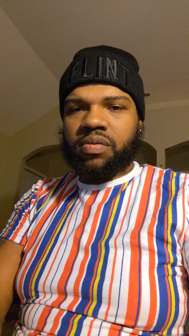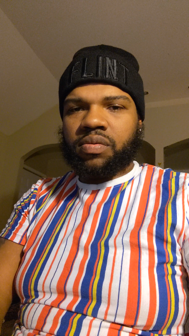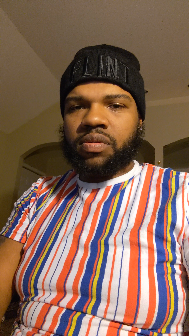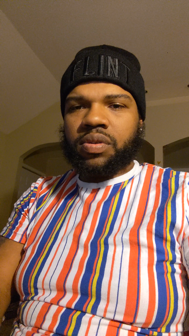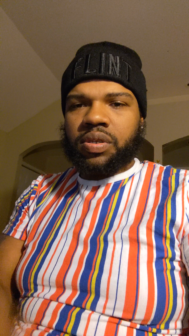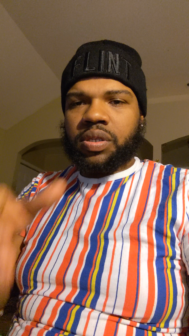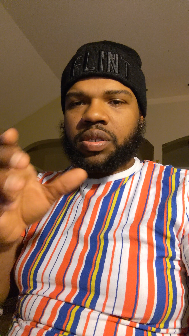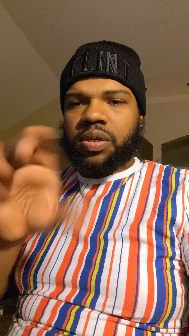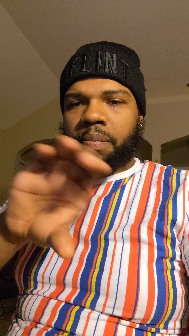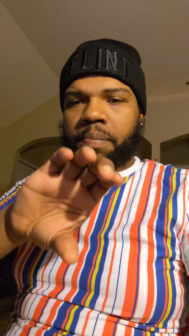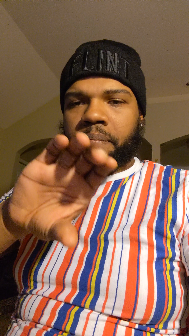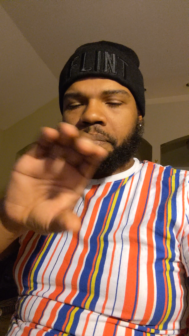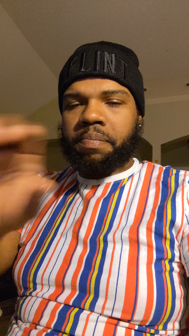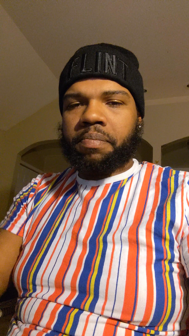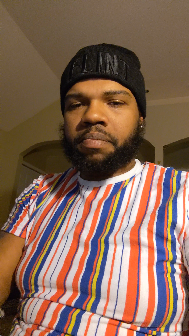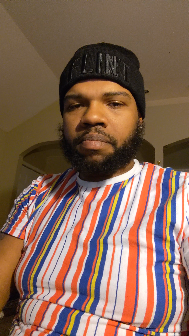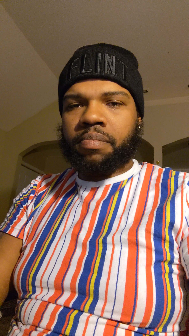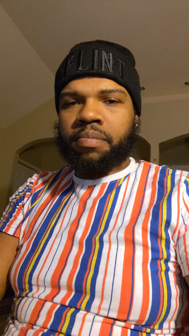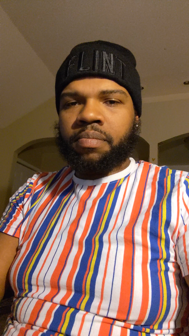dump